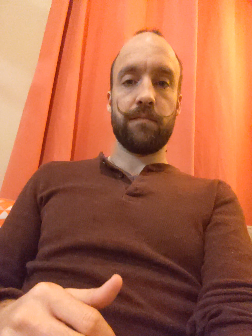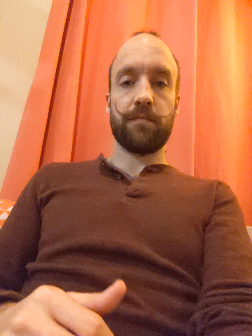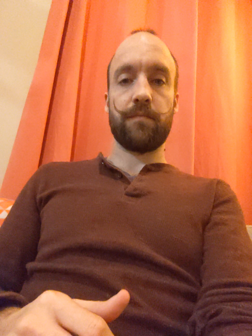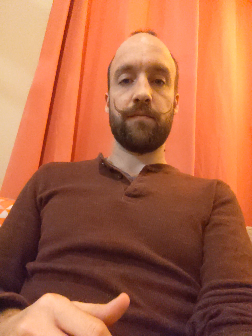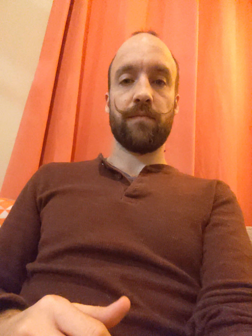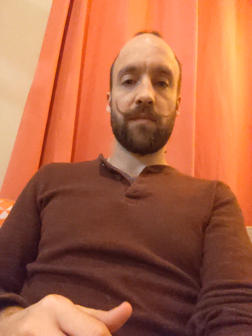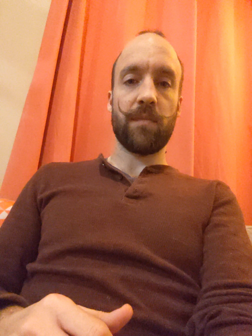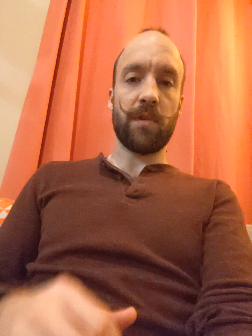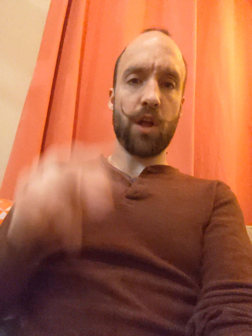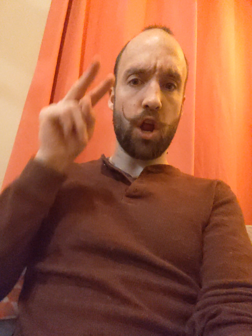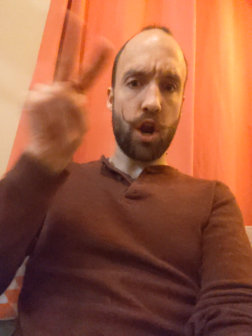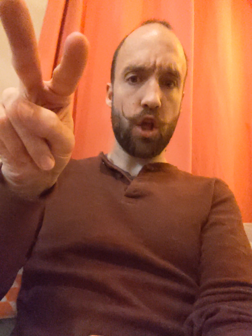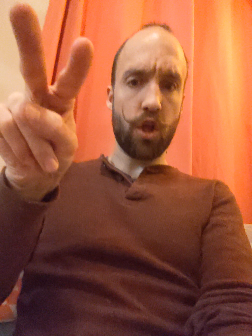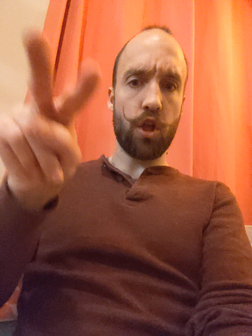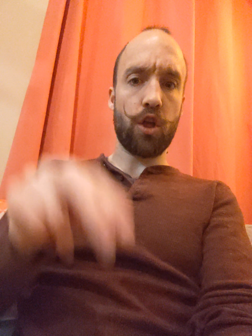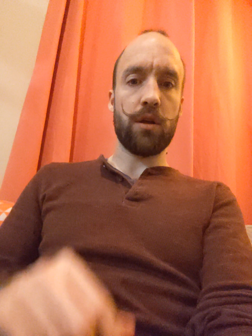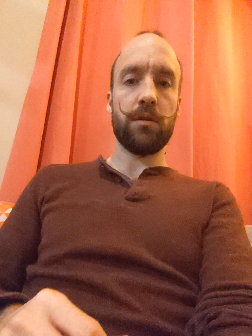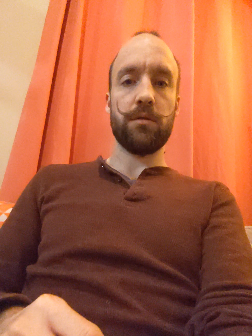look